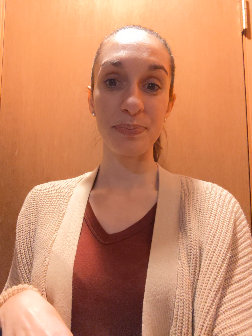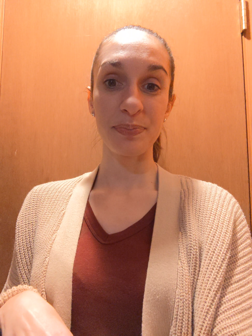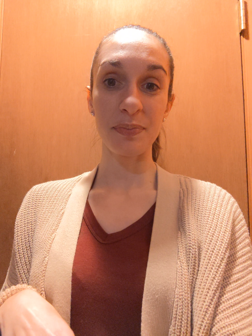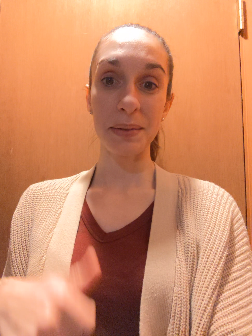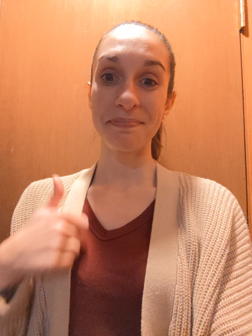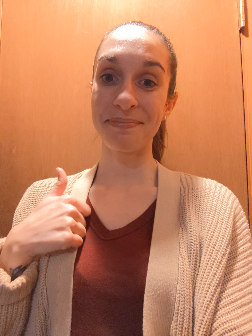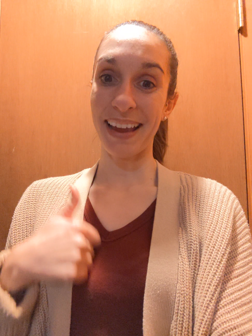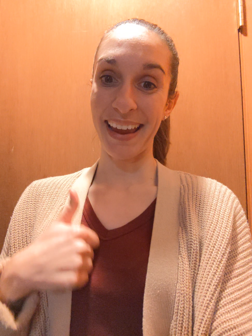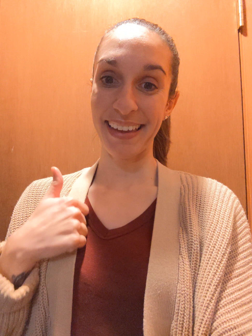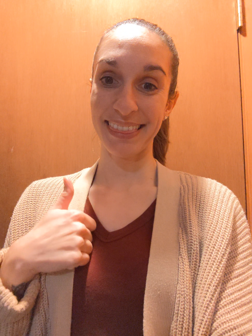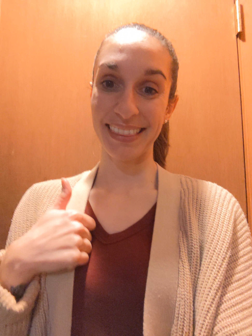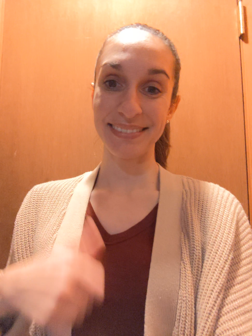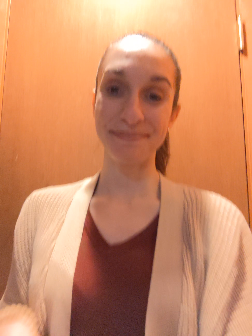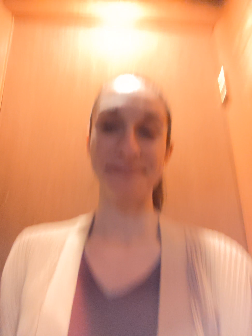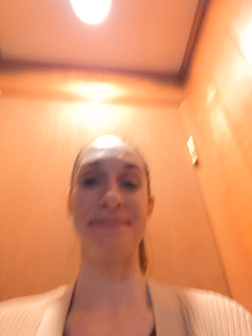bath